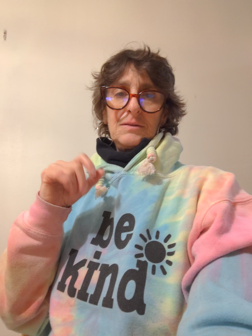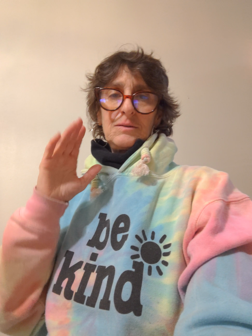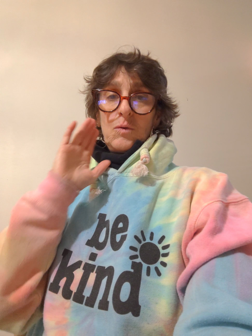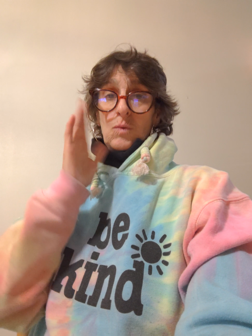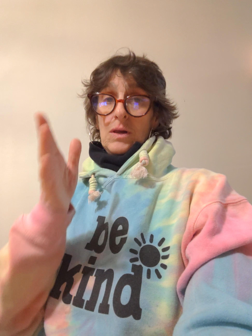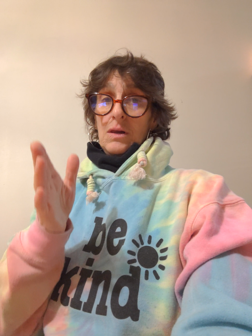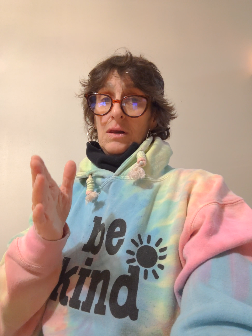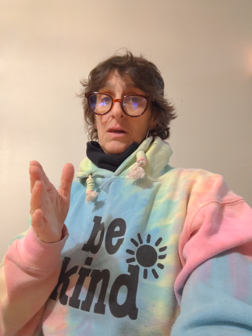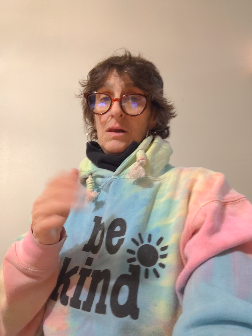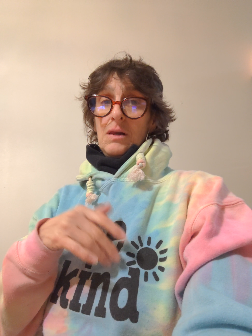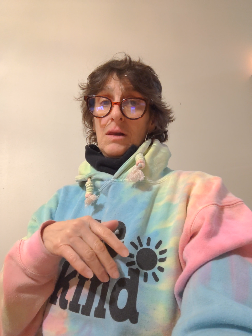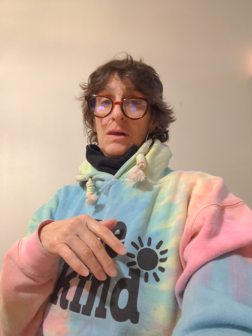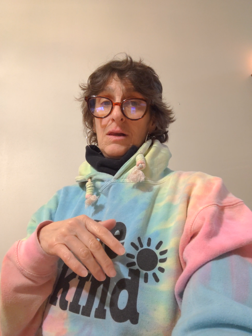will